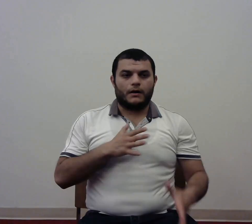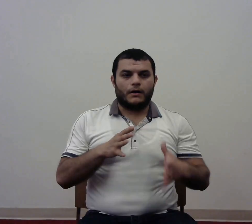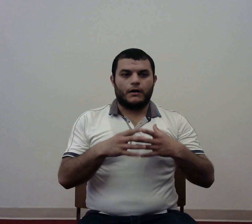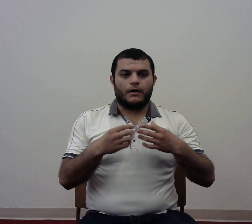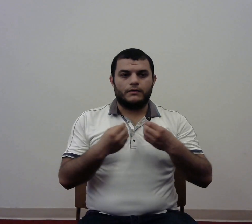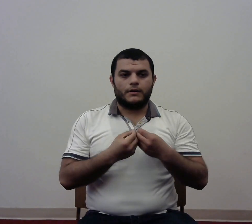ailə